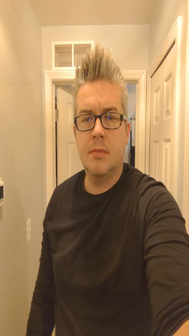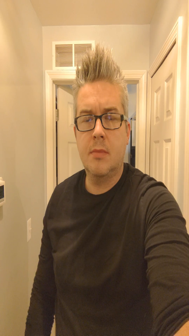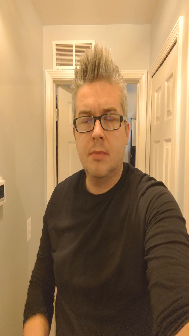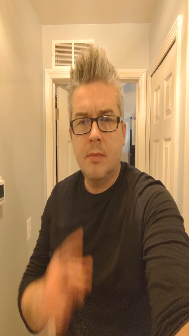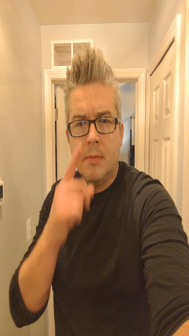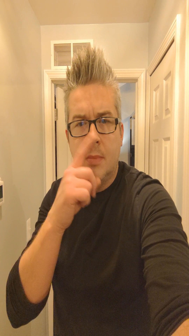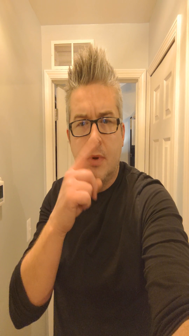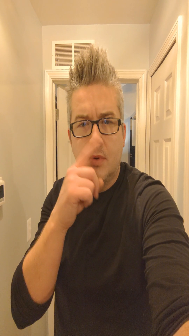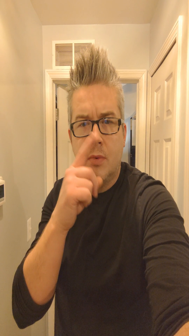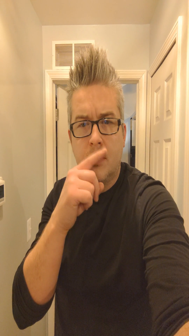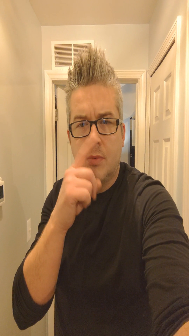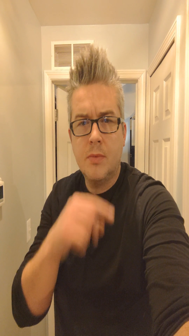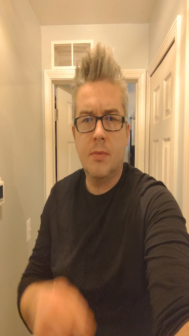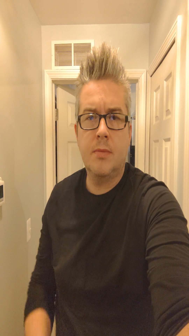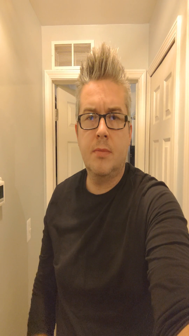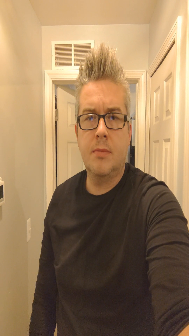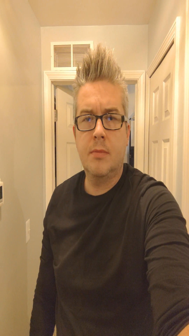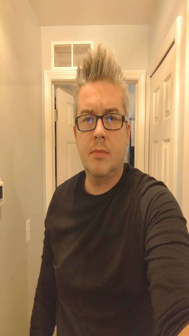mouse